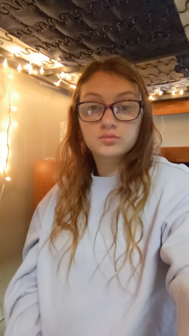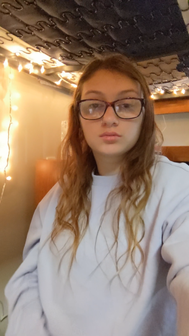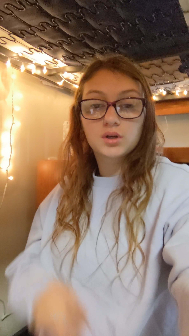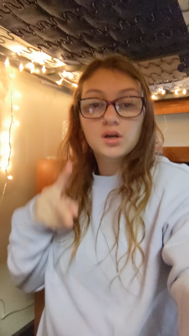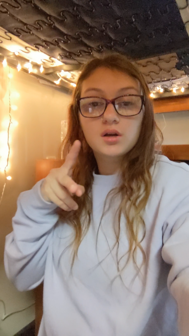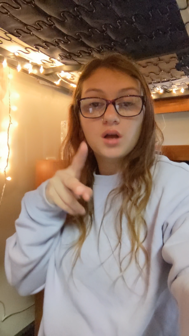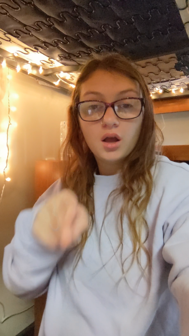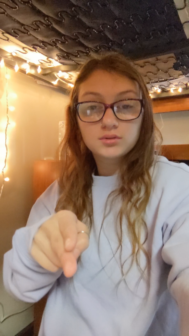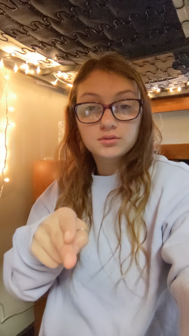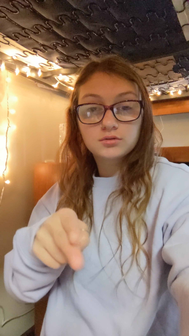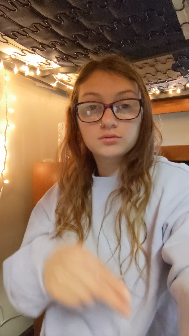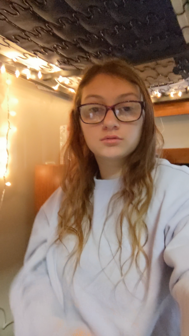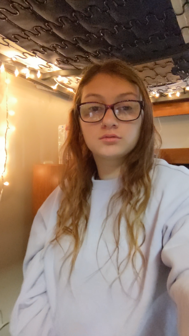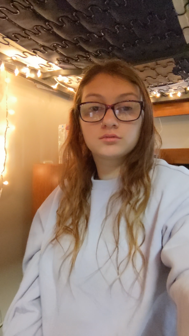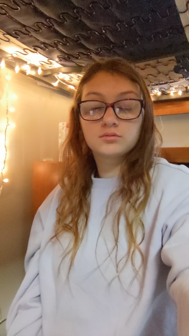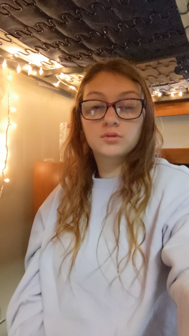cut